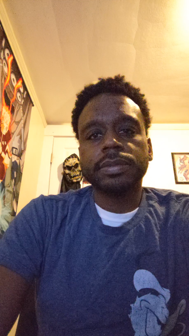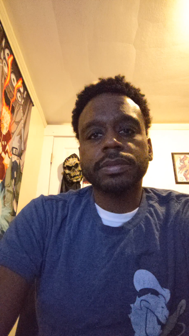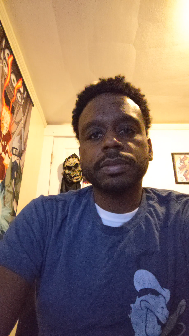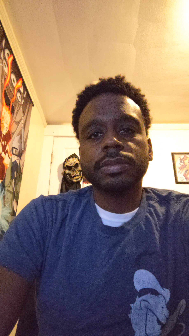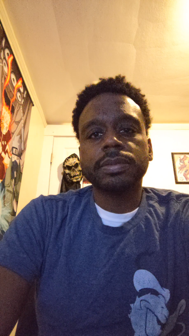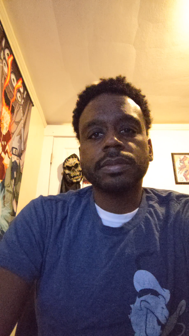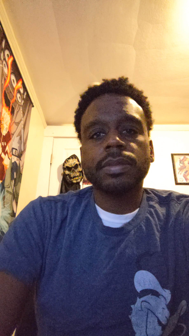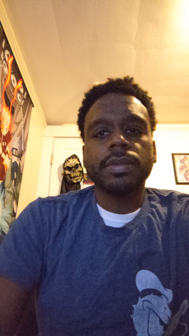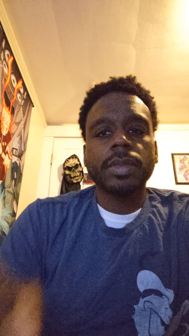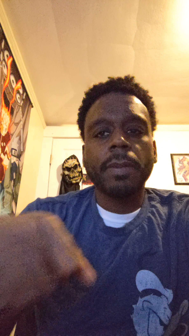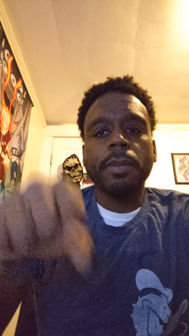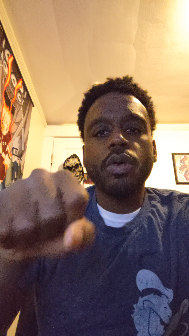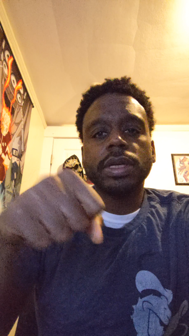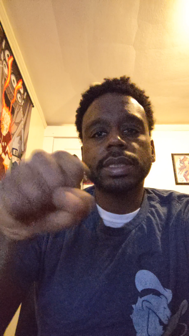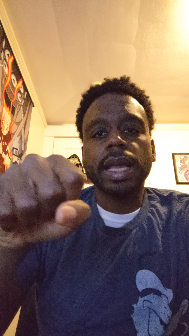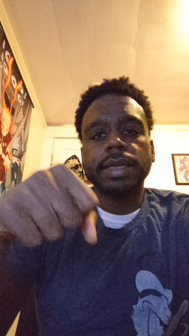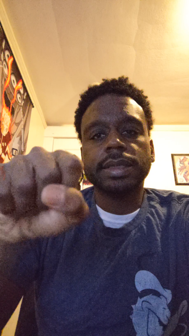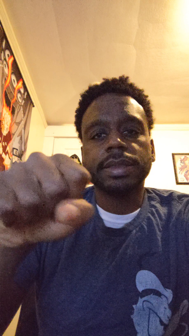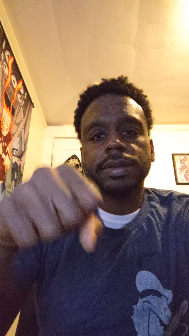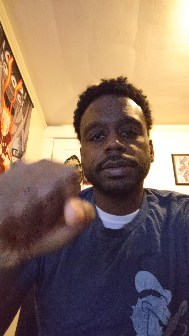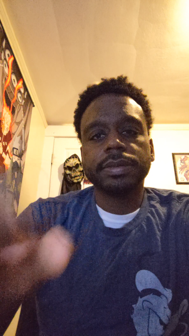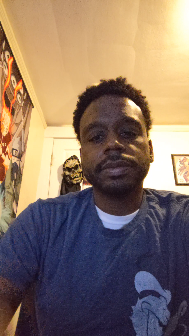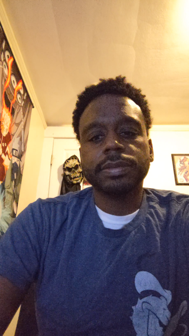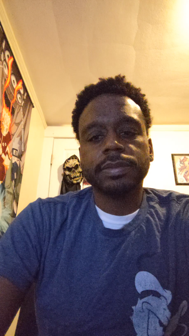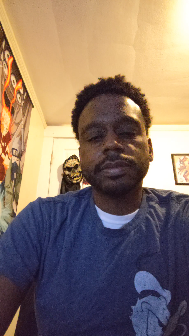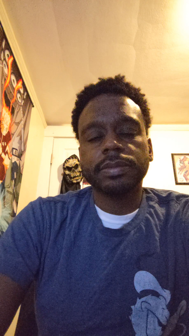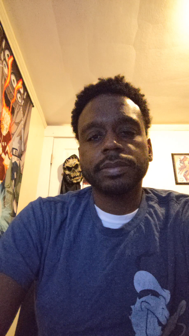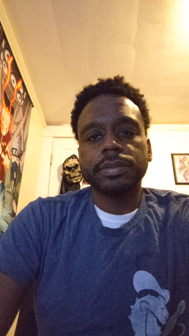motorcycle